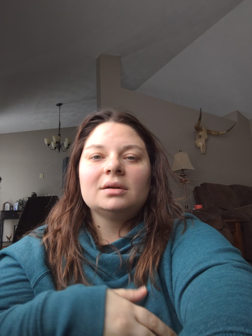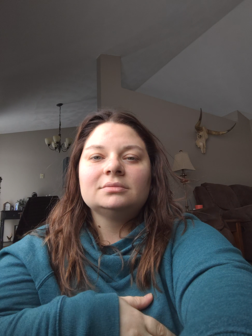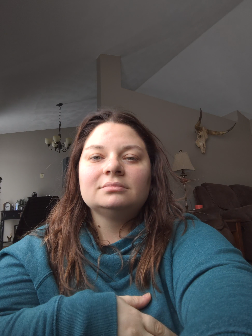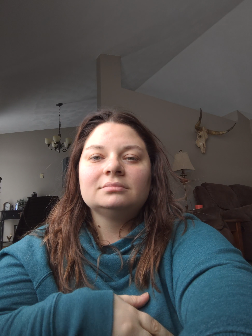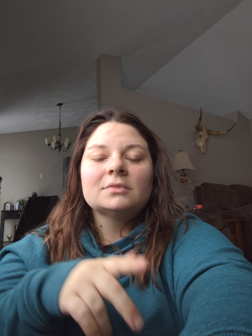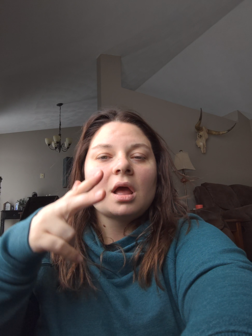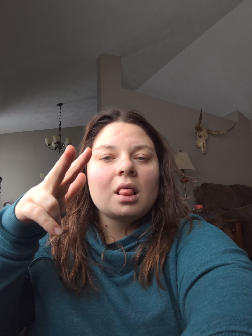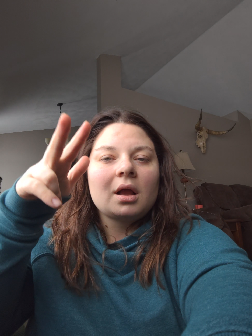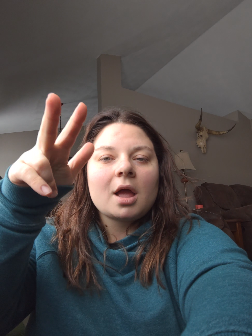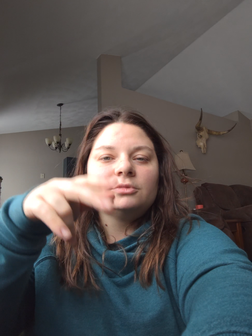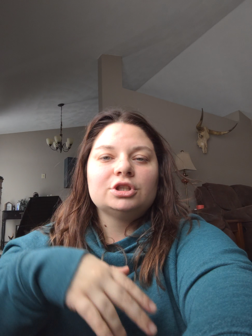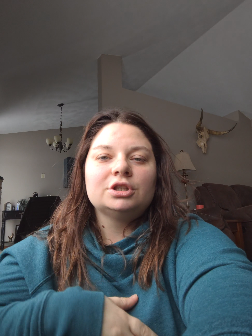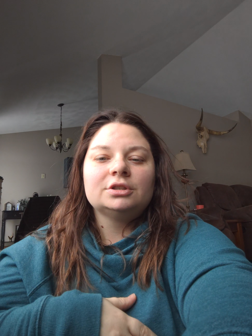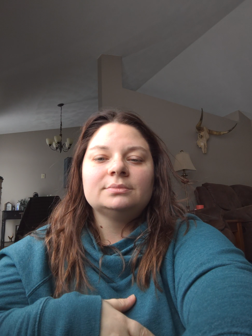helicopter